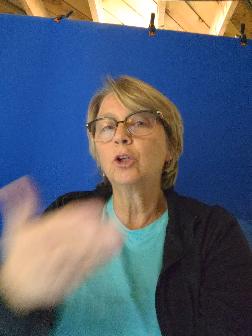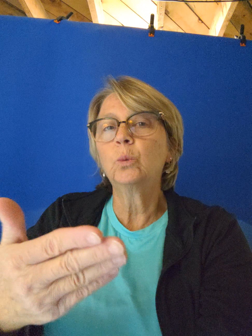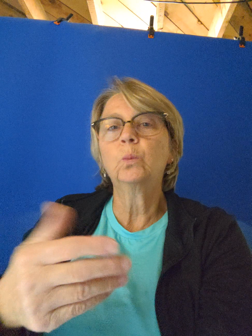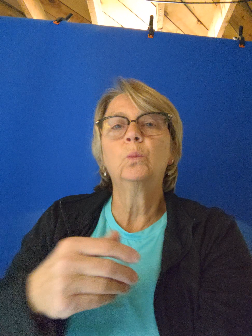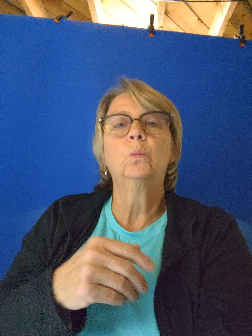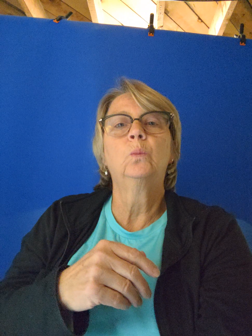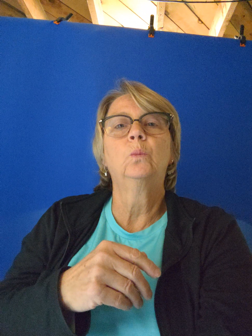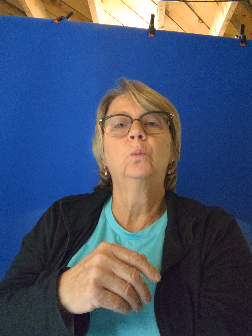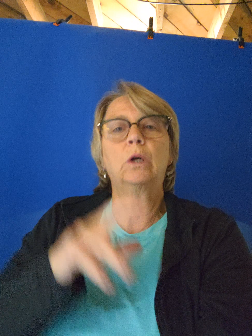thank you